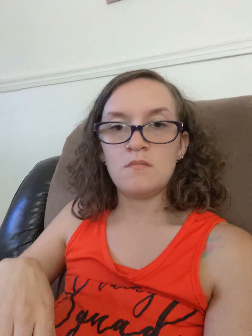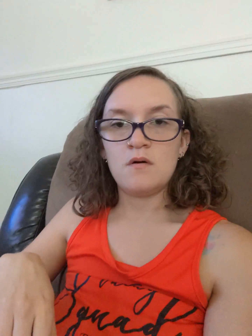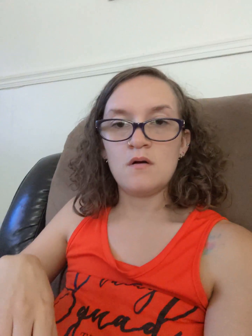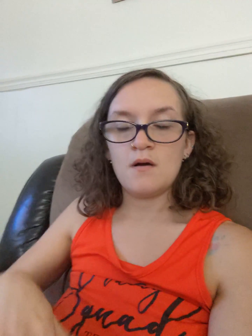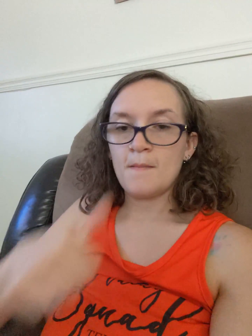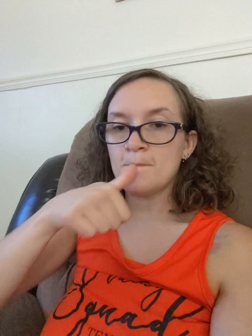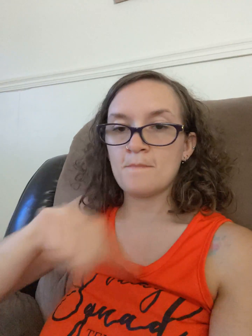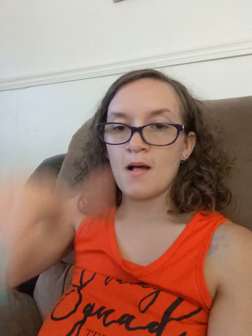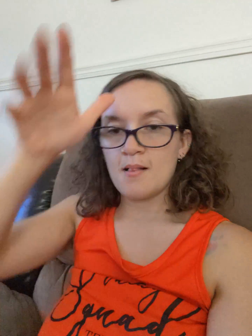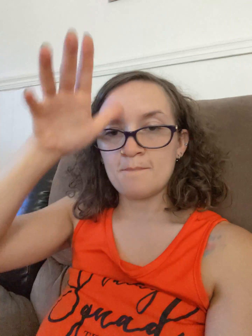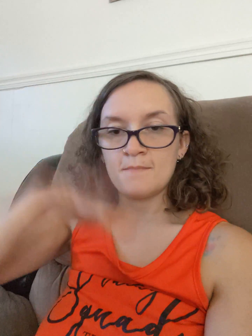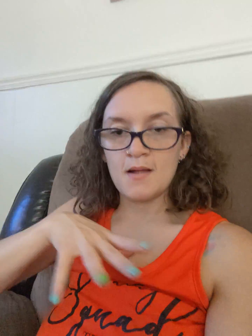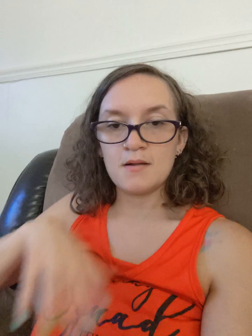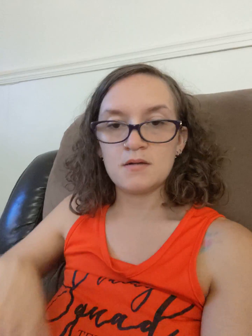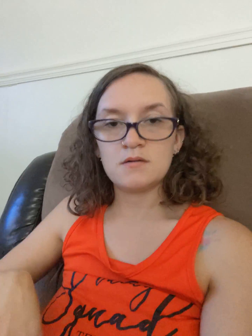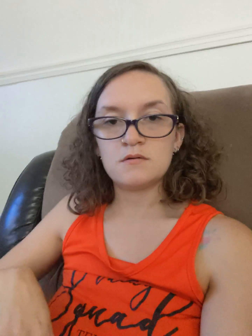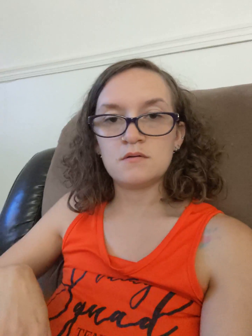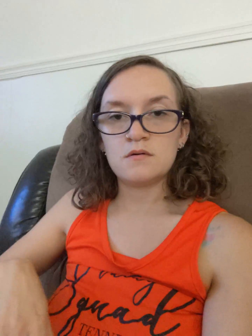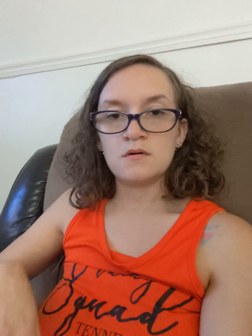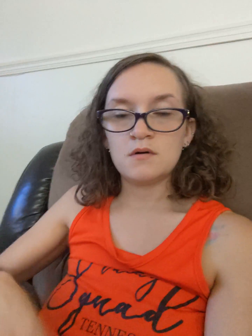mailman